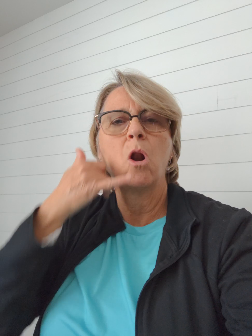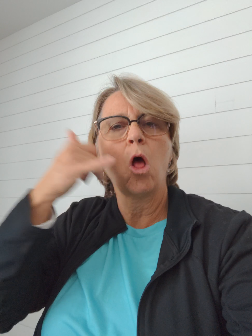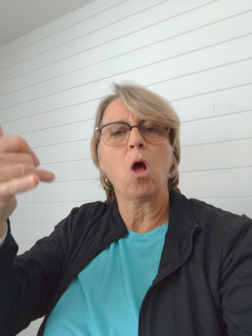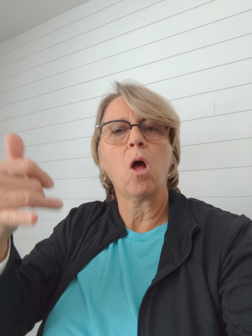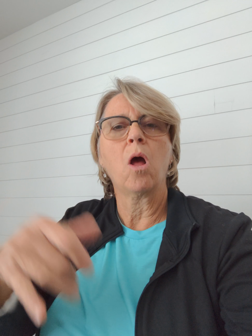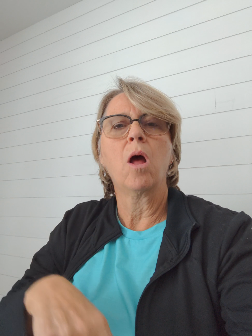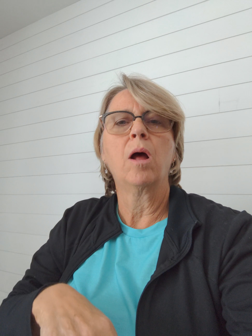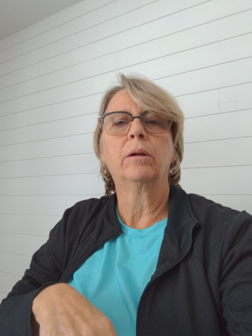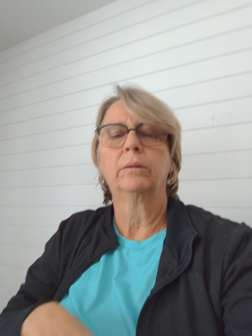call on the phone